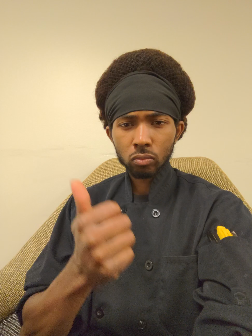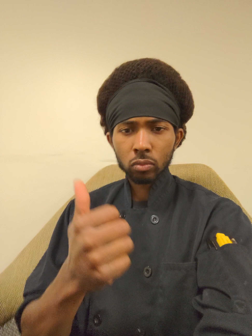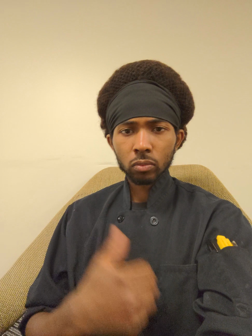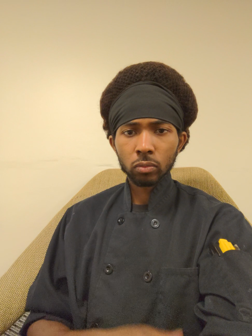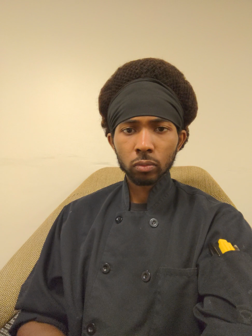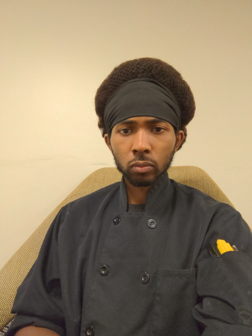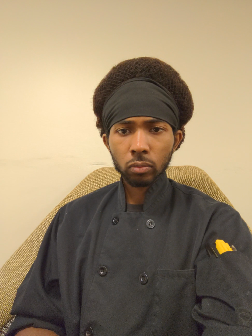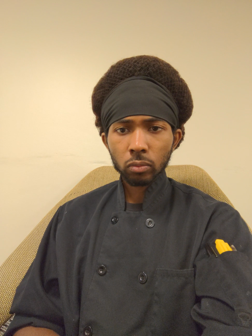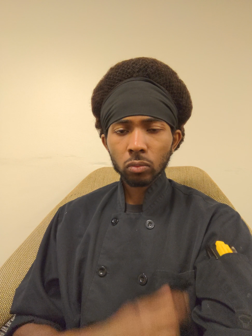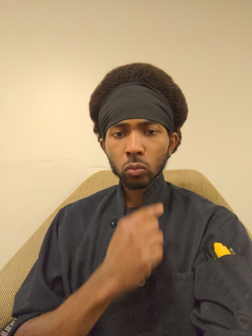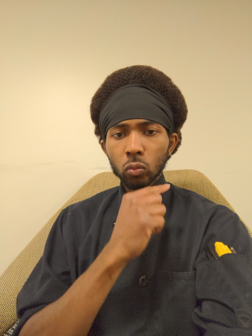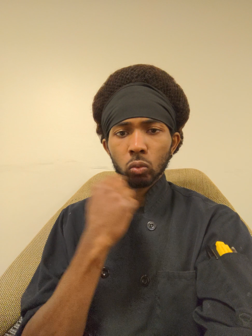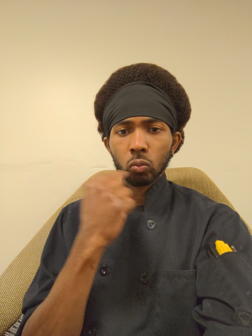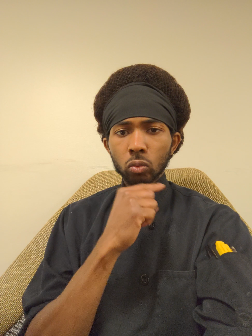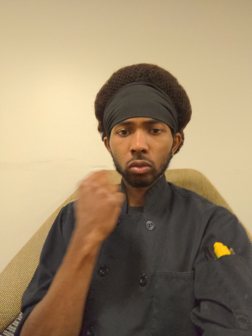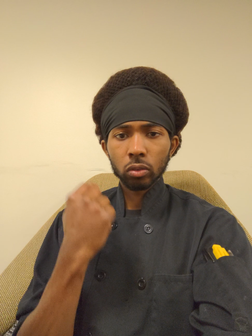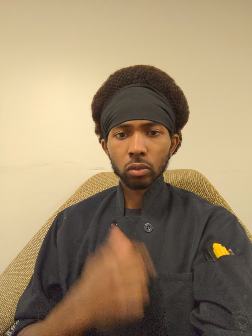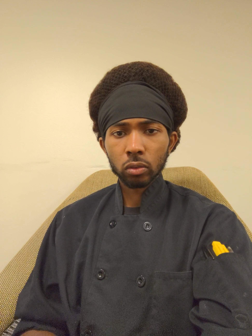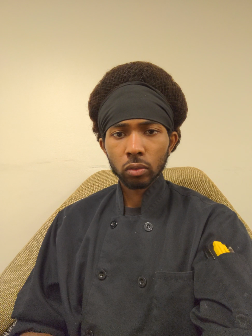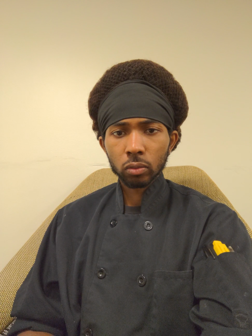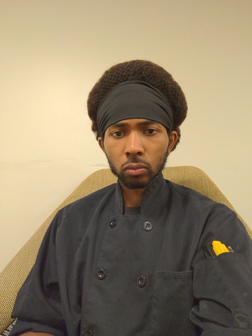glue